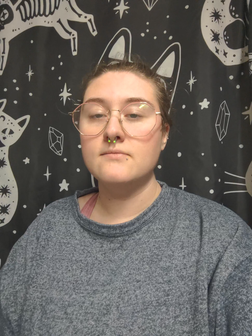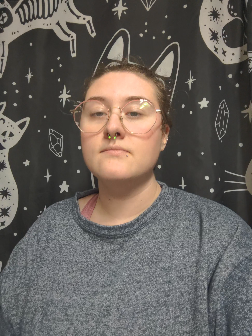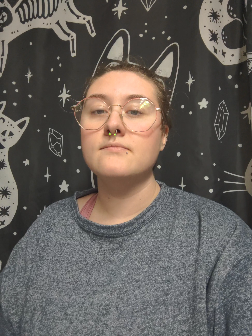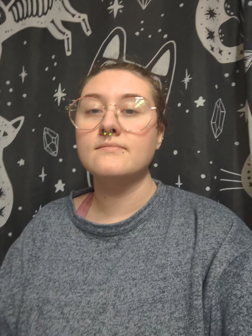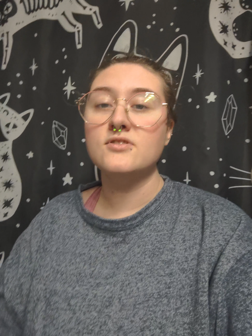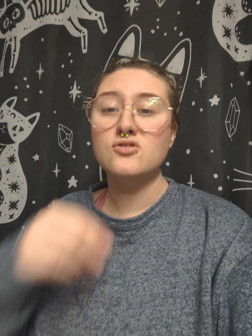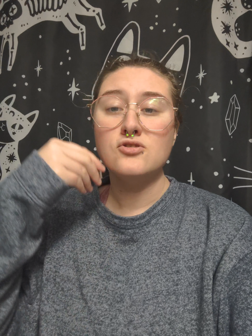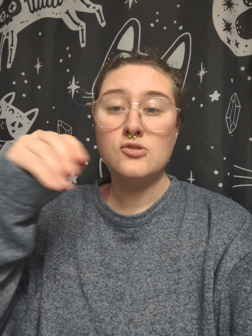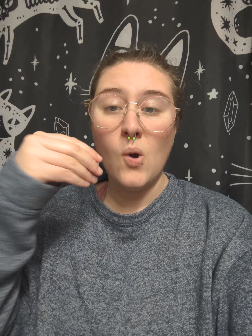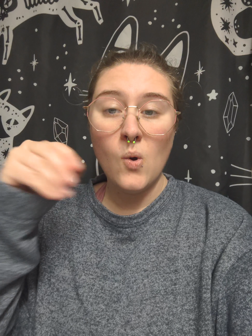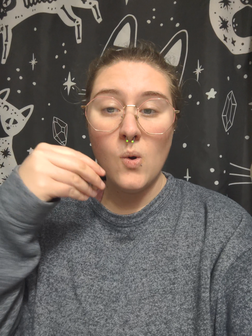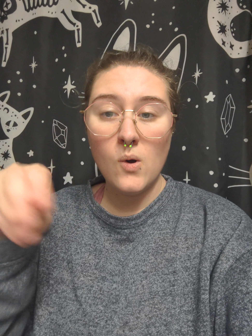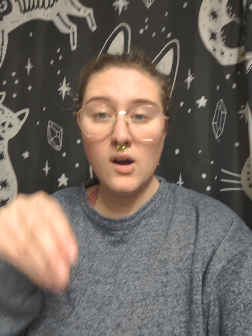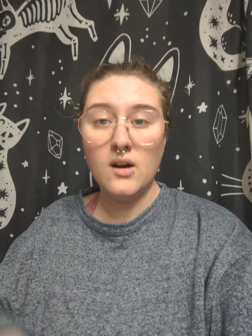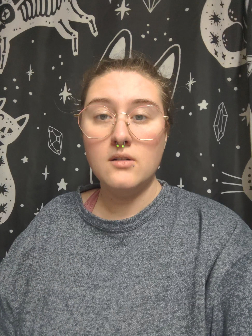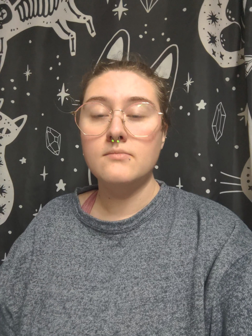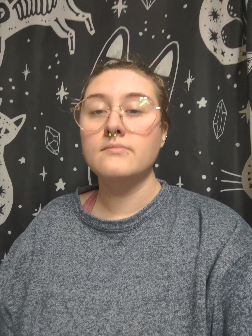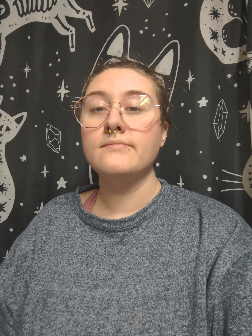store